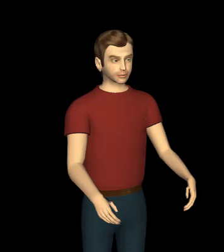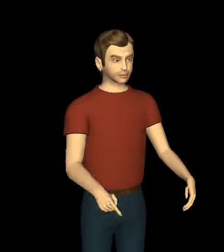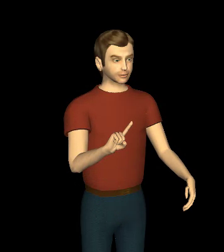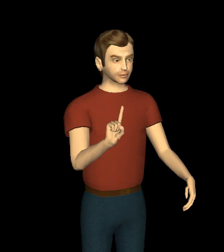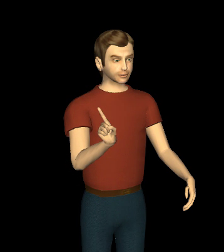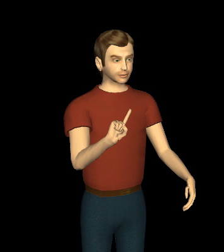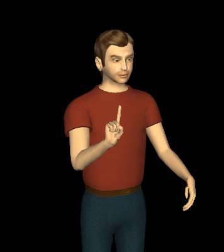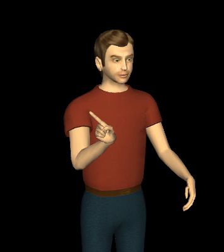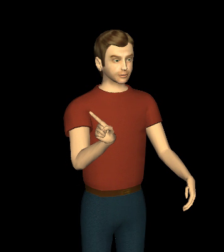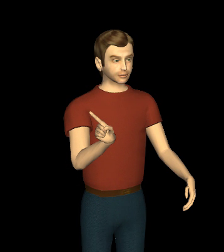لا